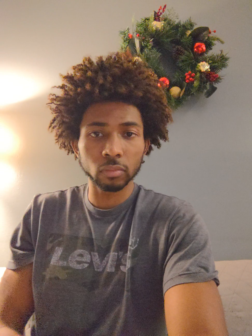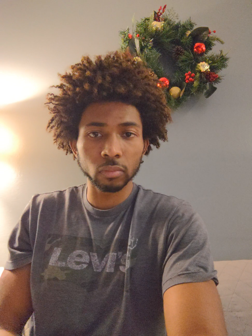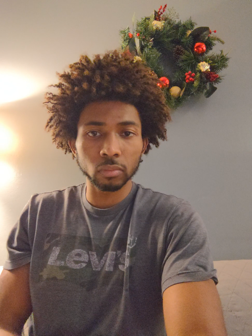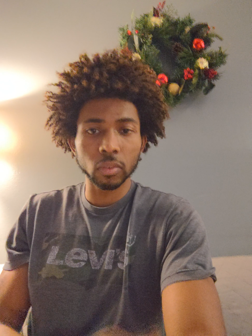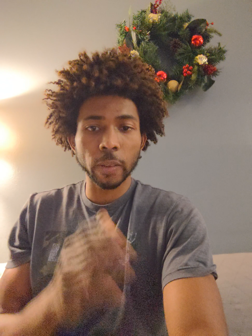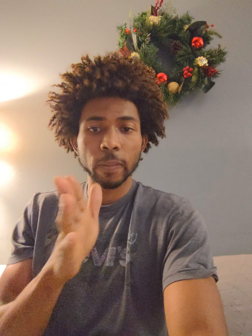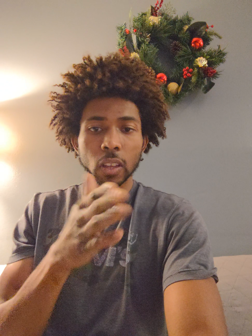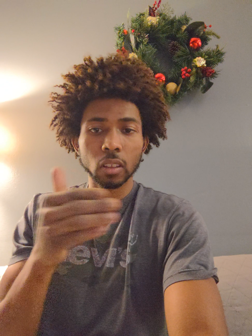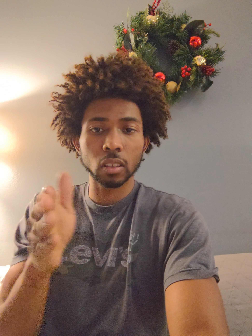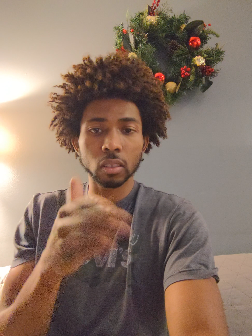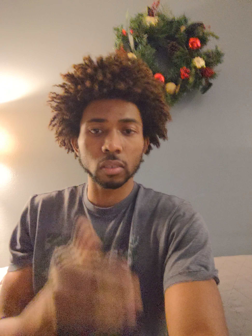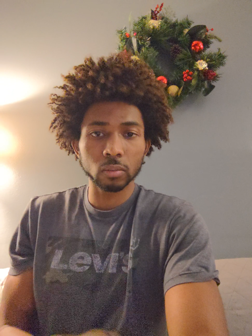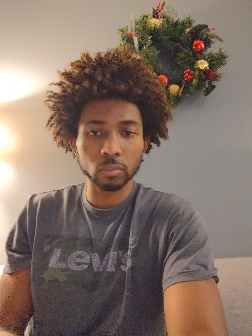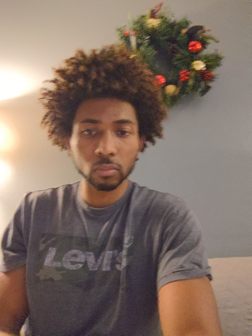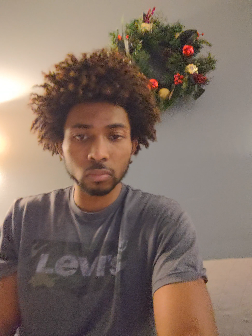flag